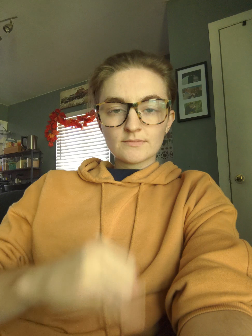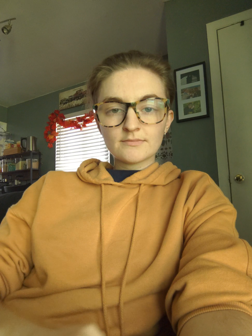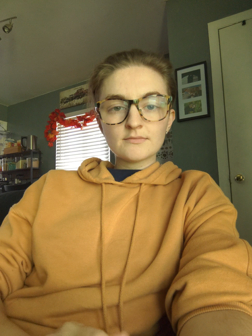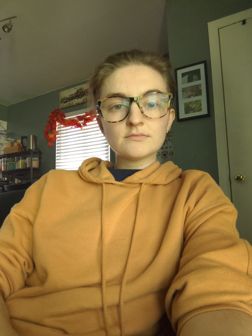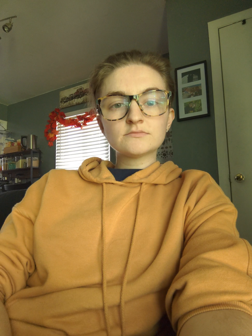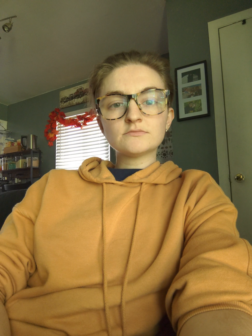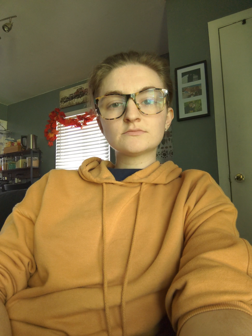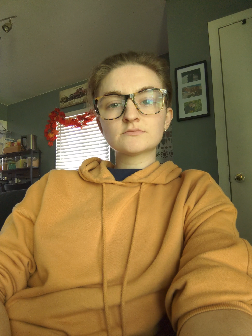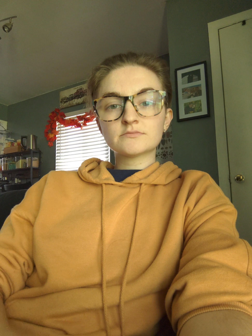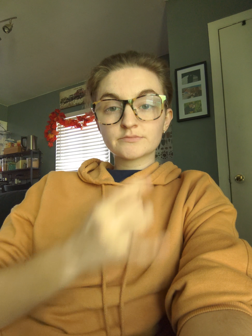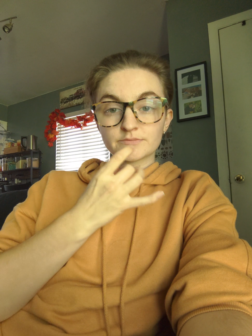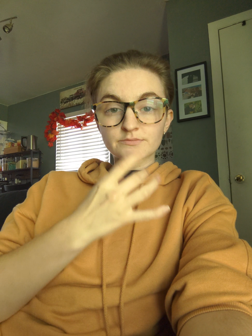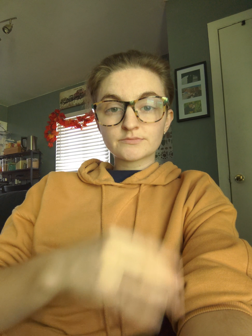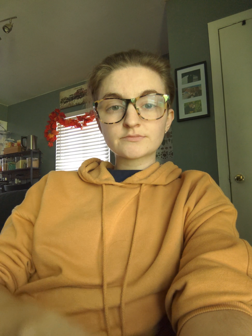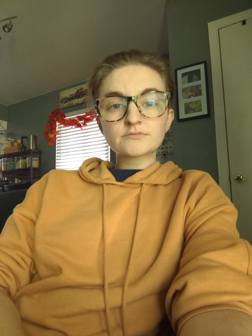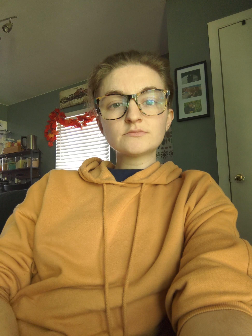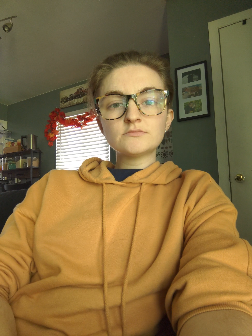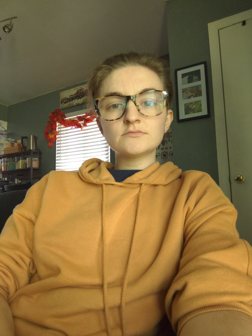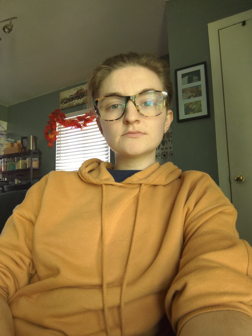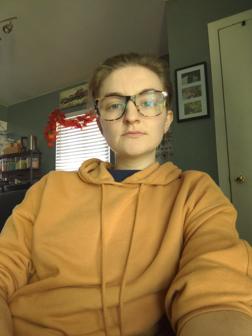light bulb